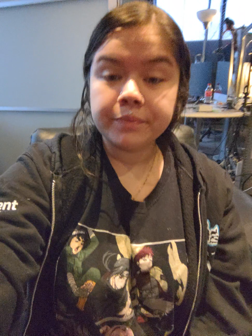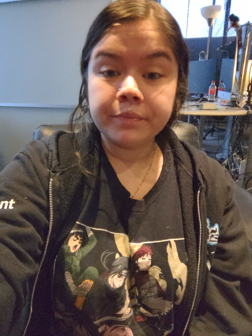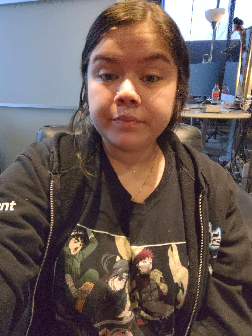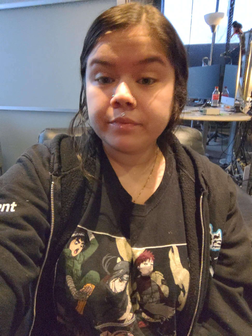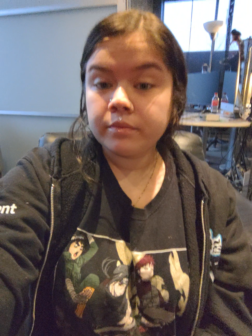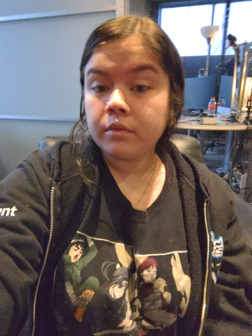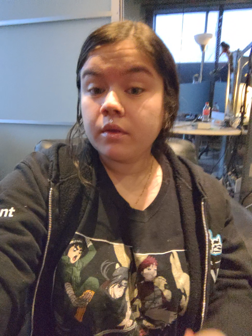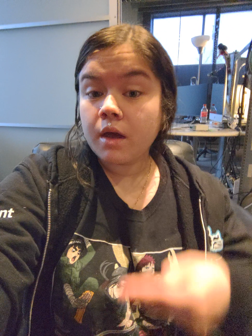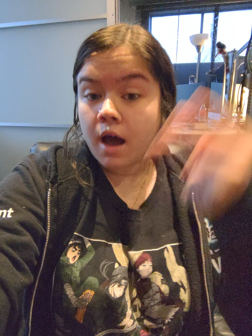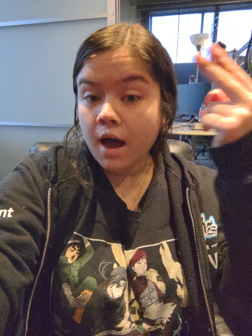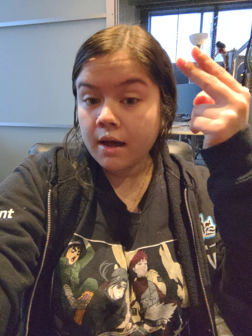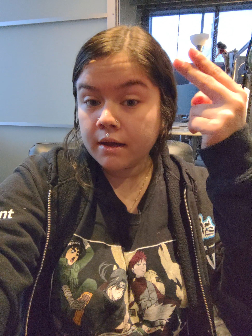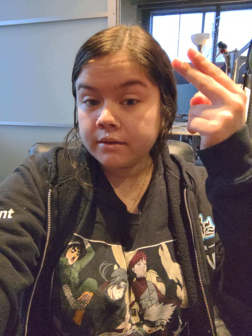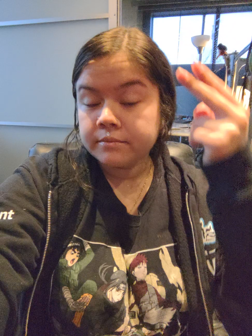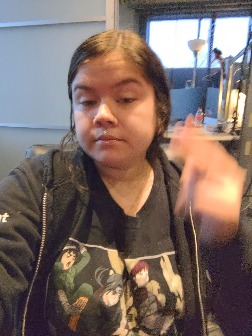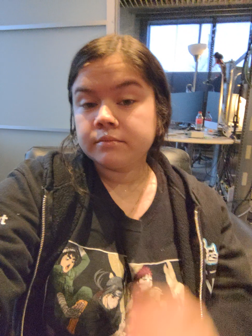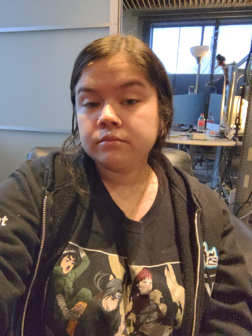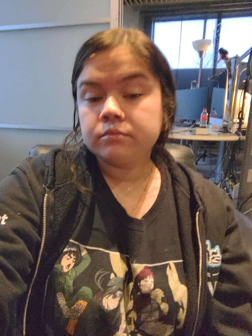high